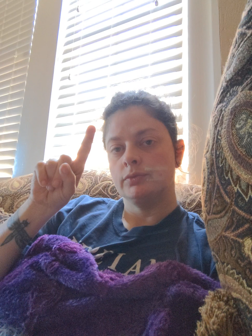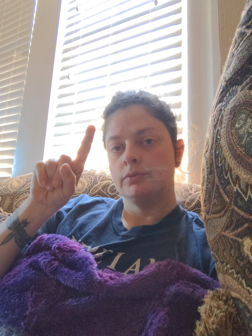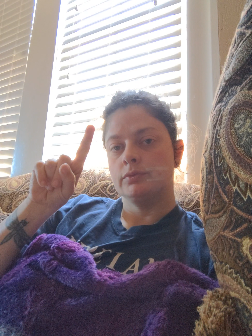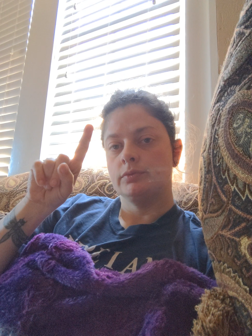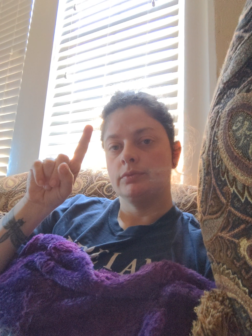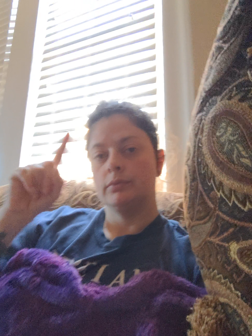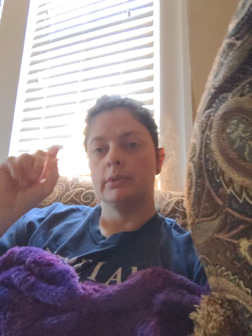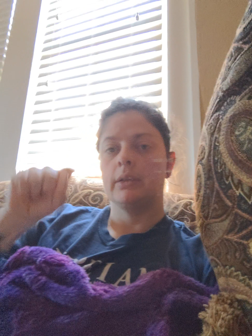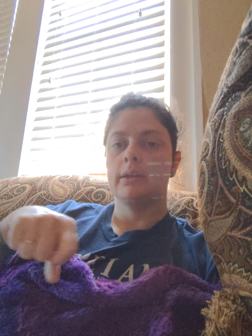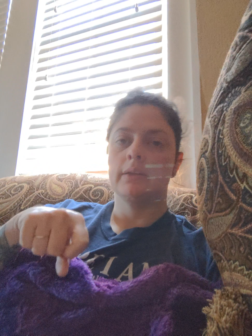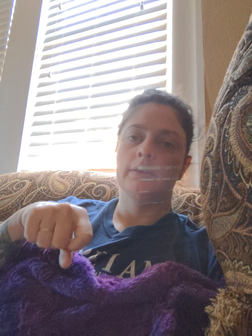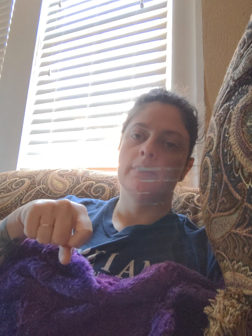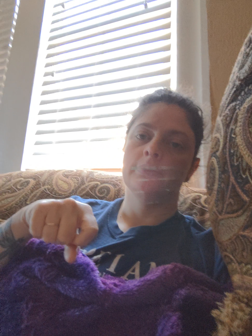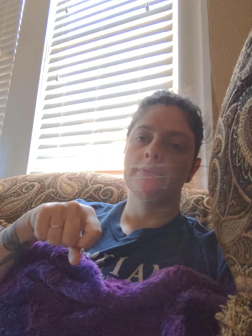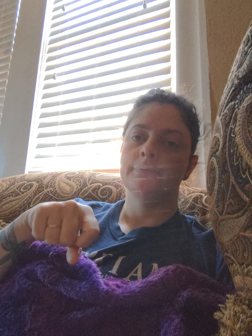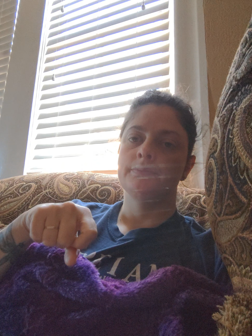can